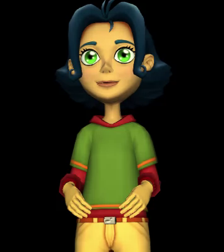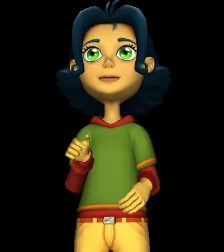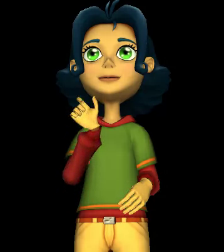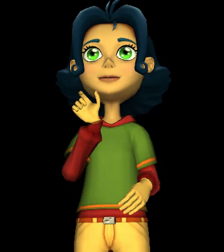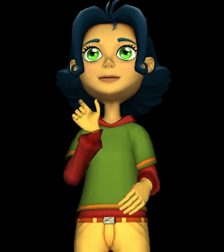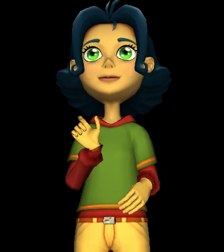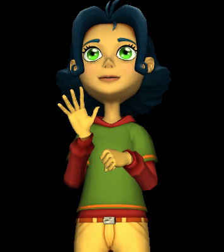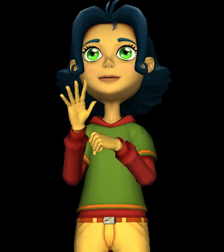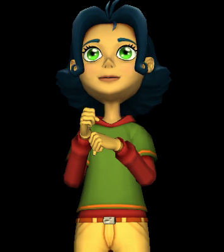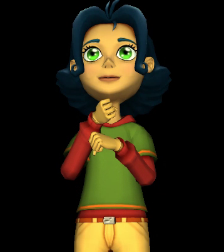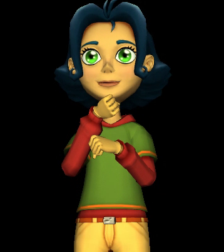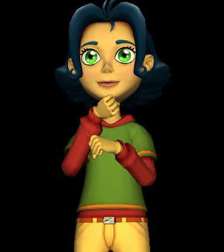فائز